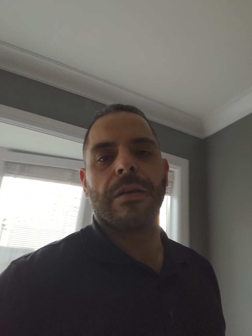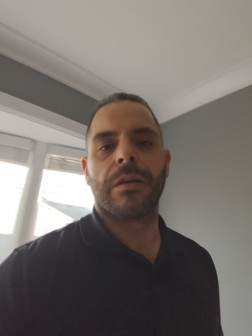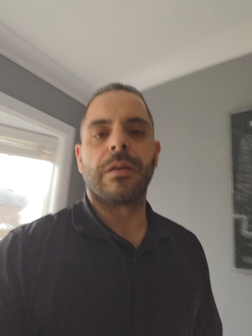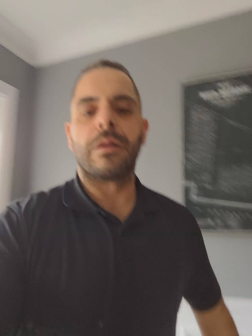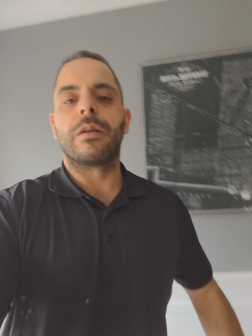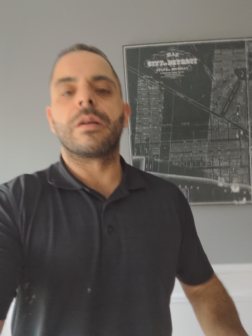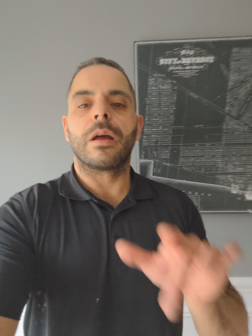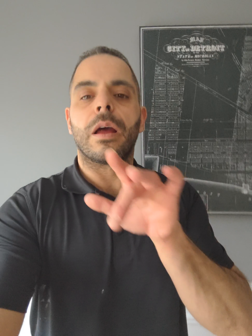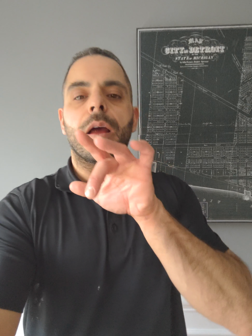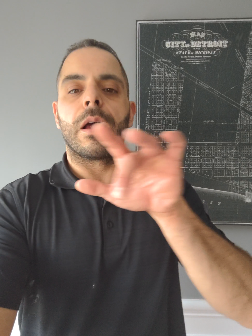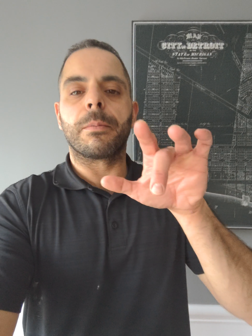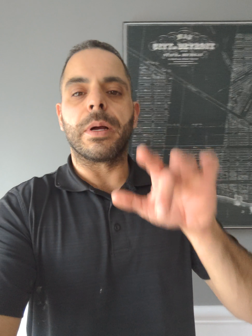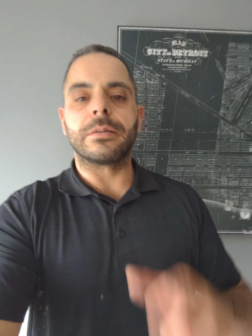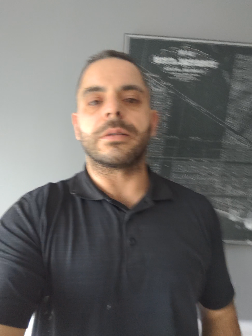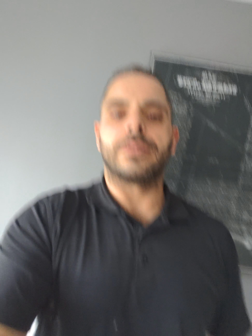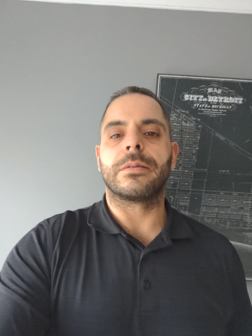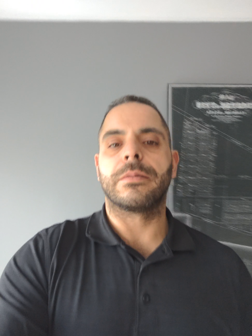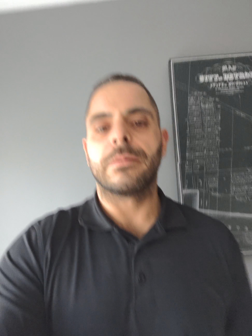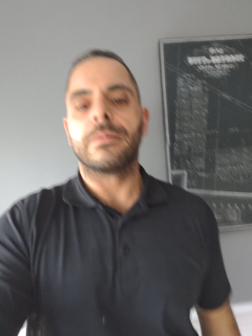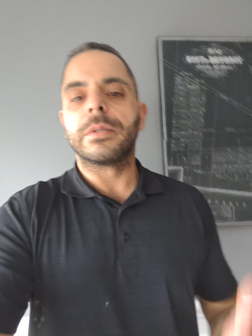empty